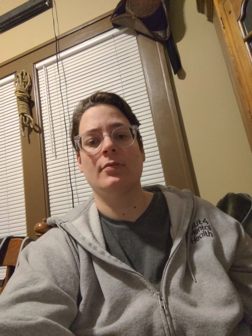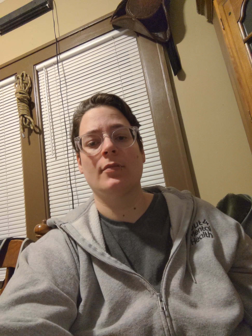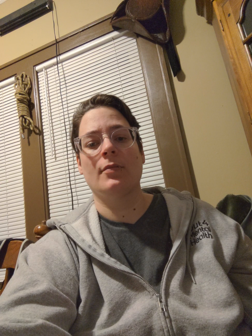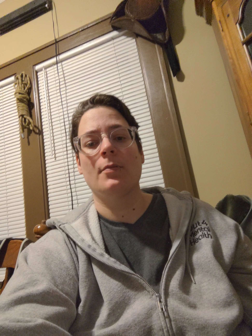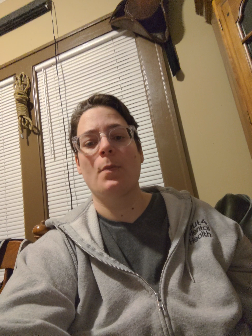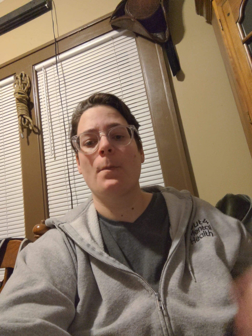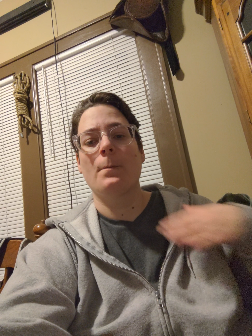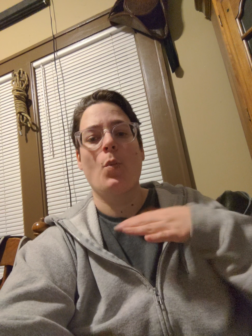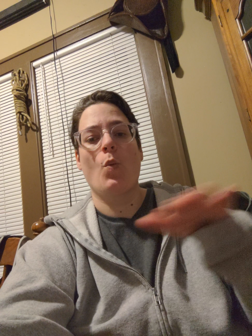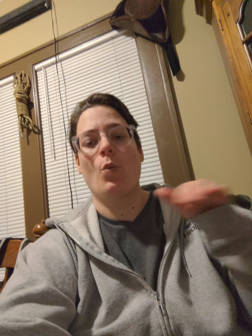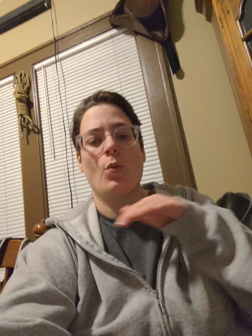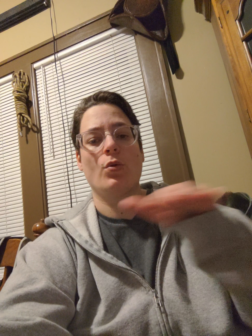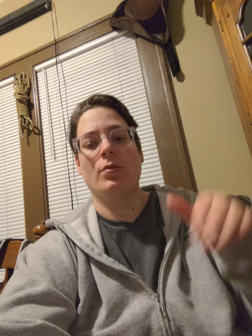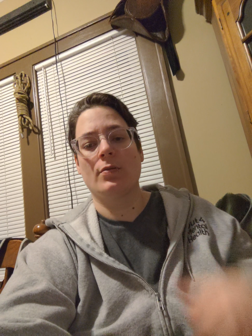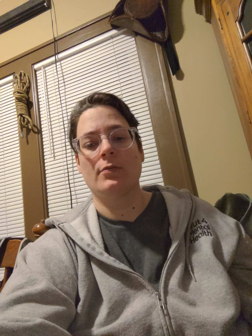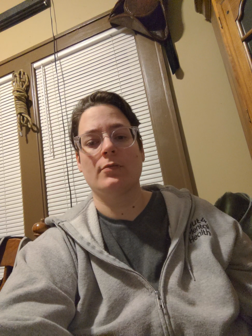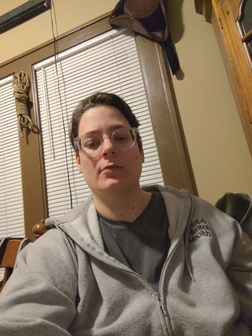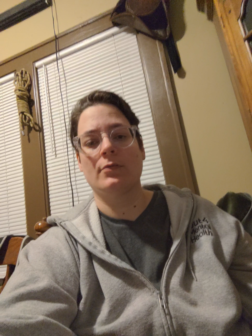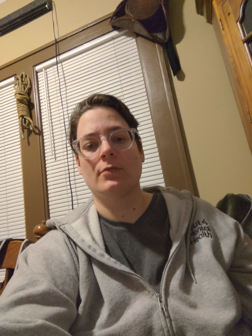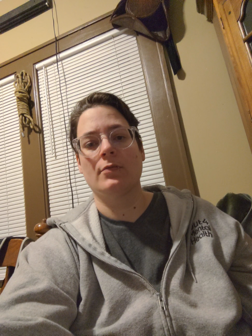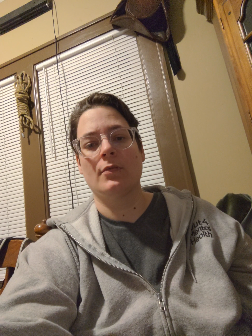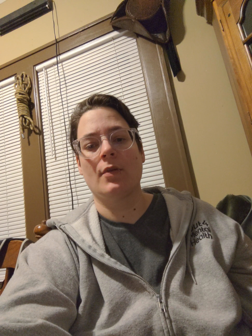pool